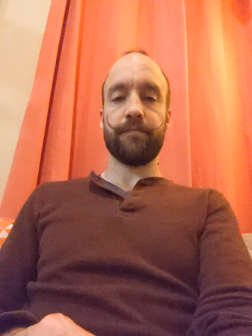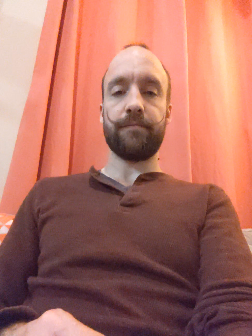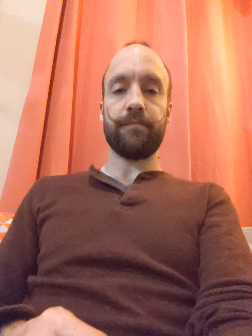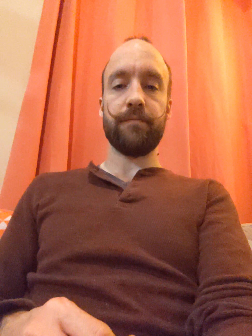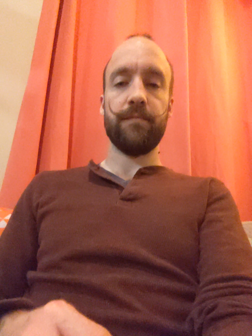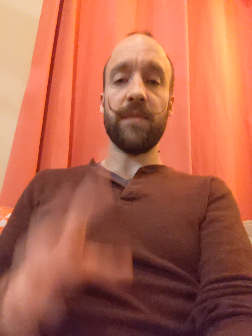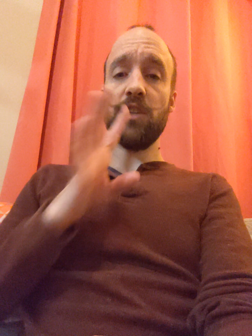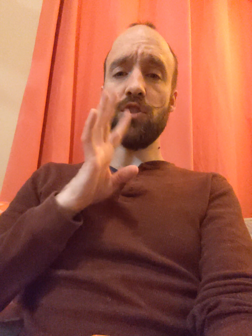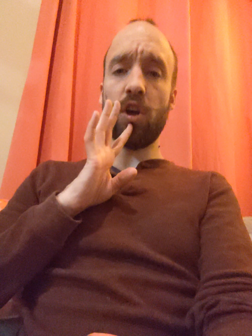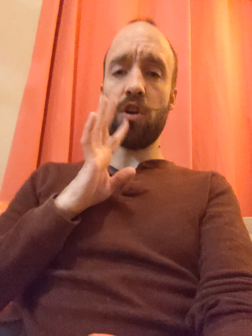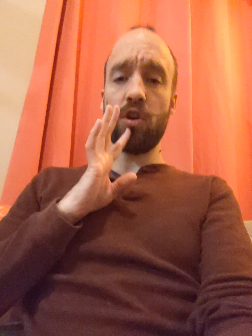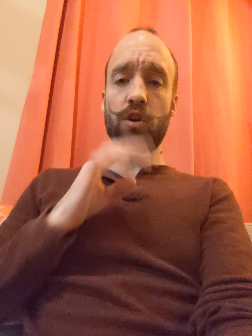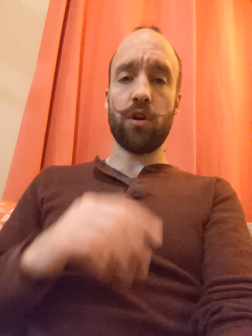talk